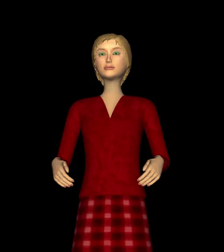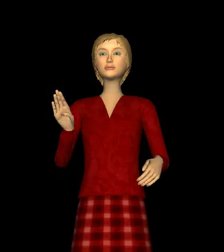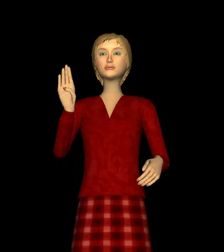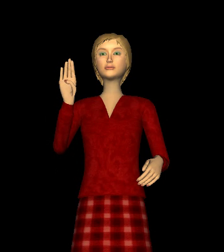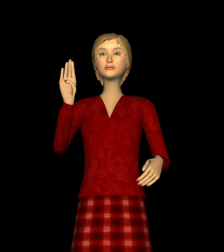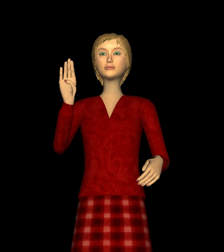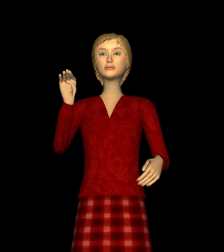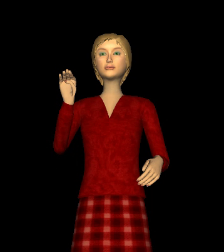أزرق